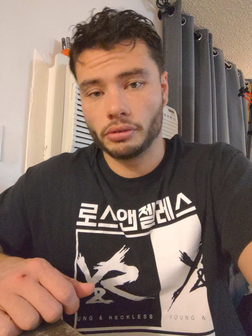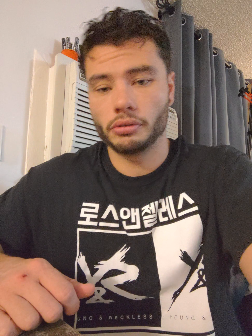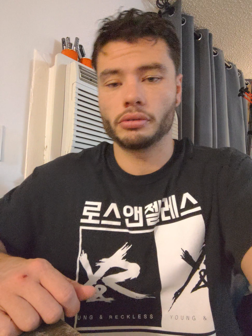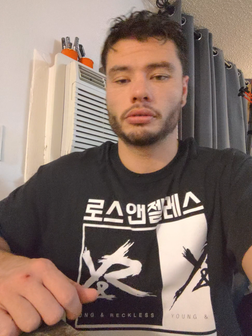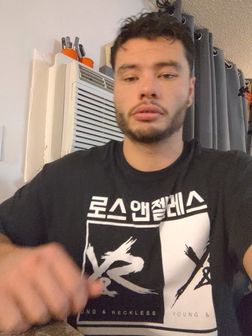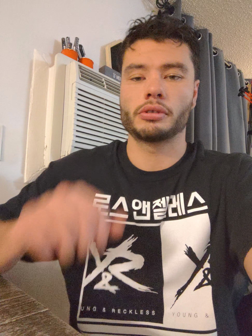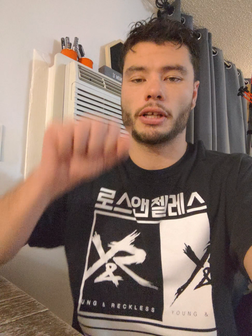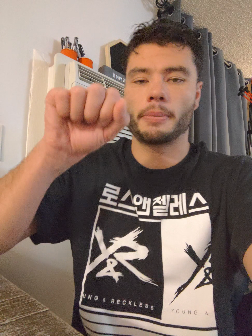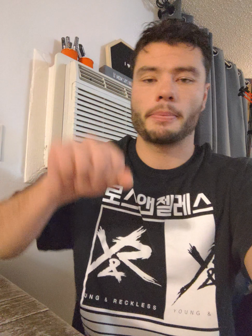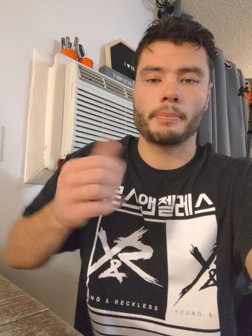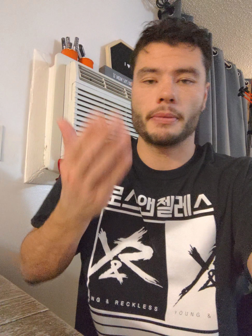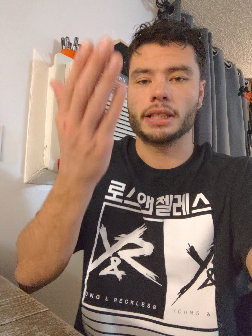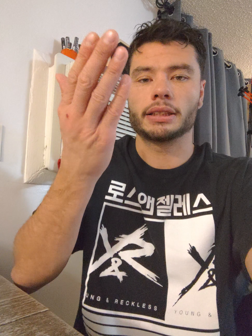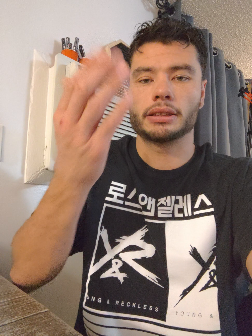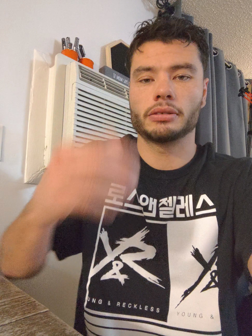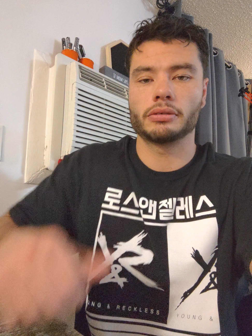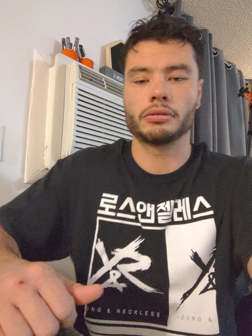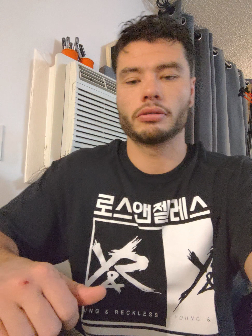mitten